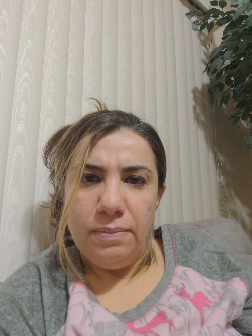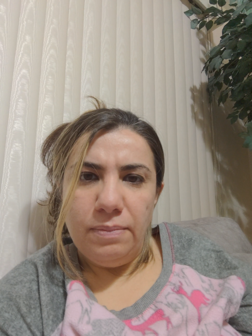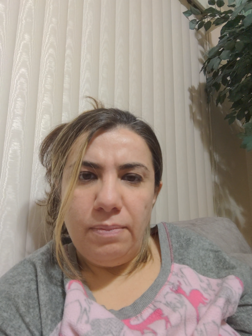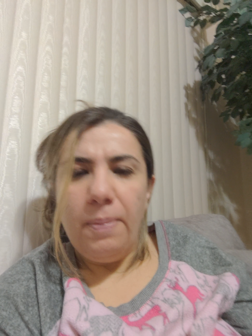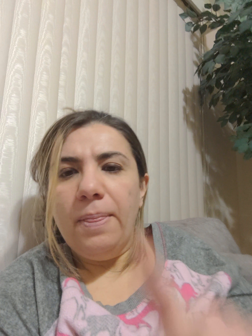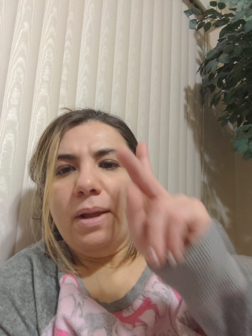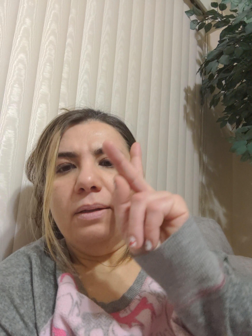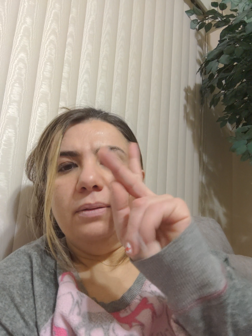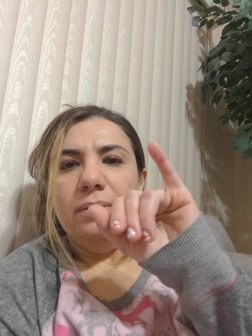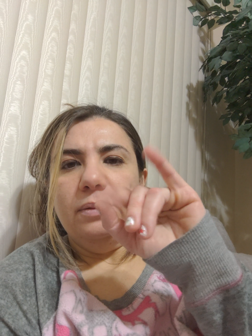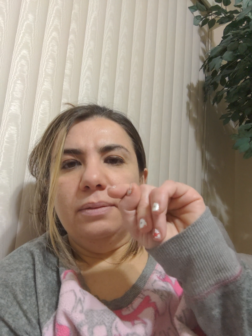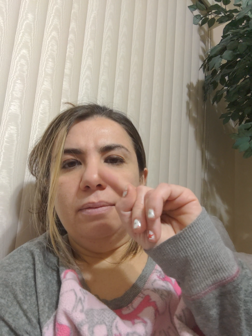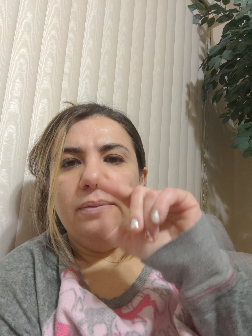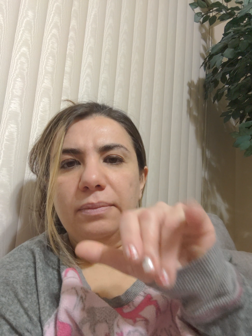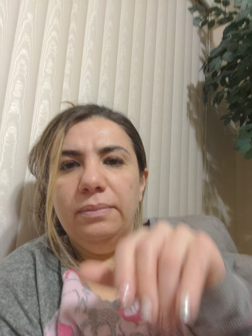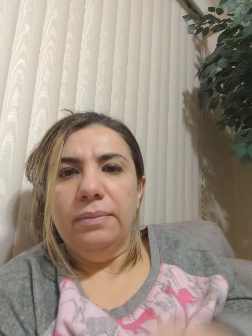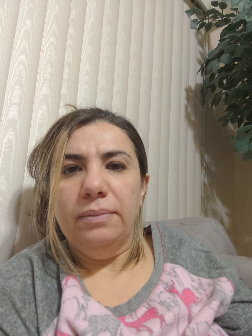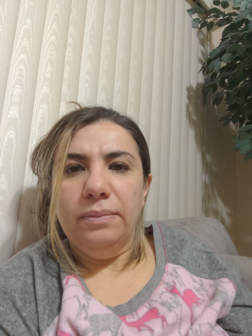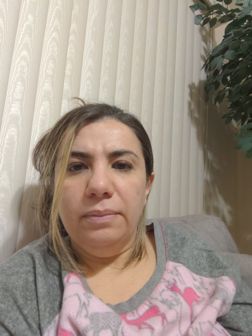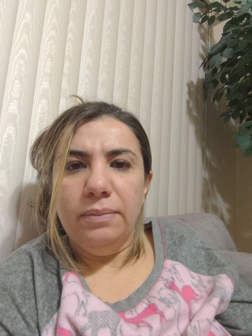kitty